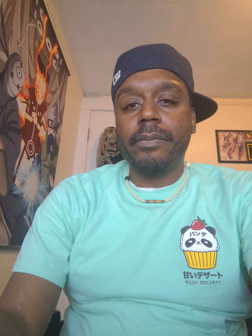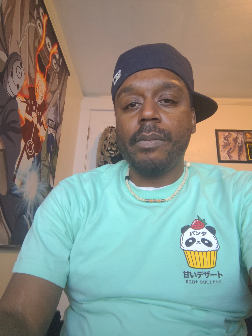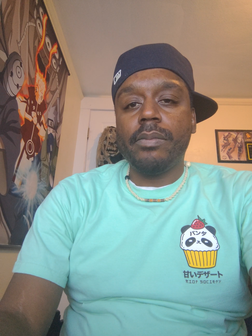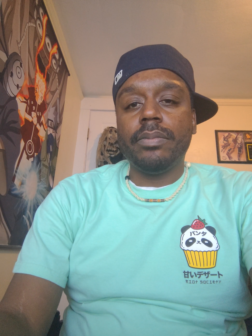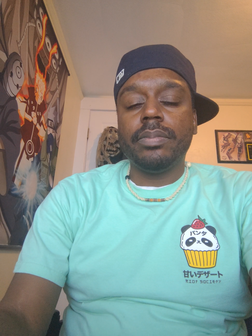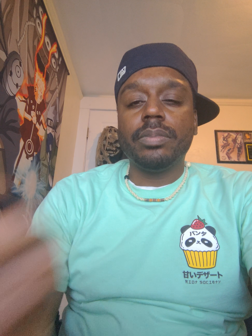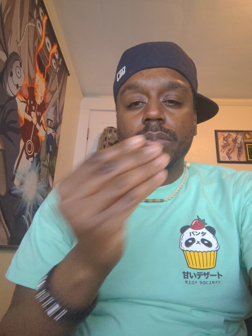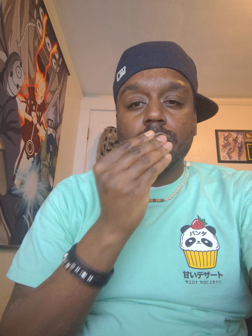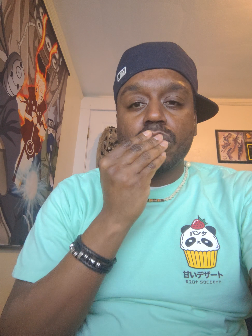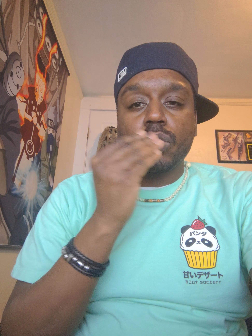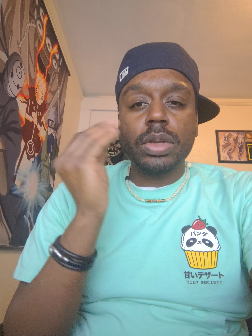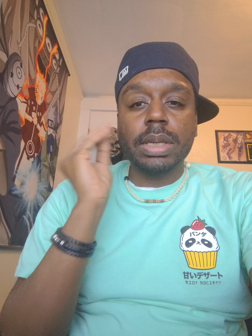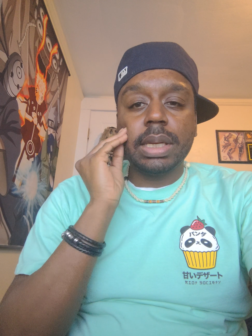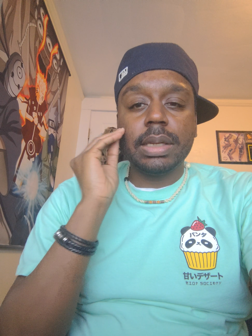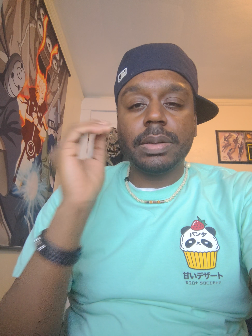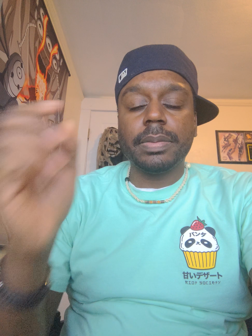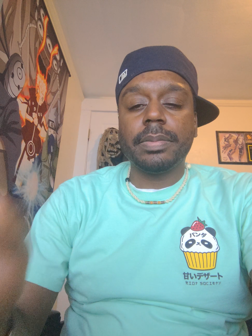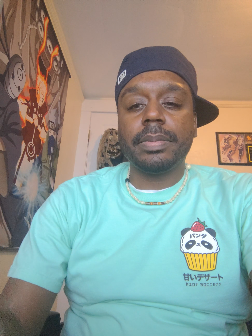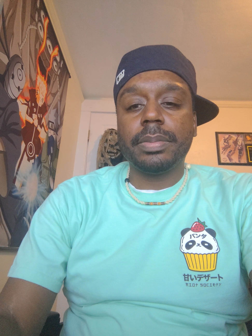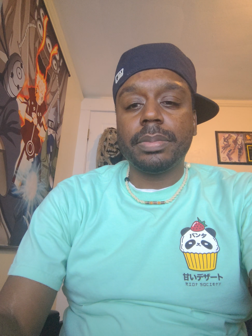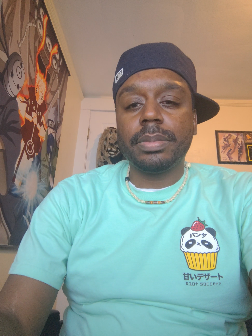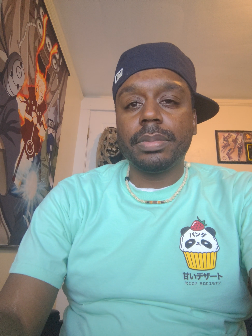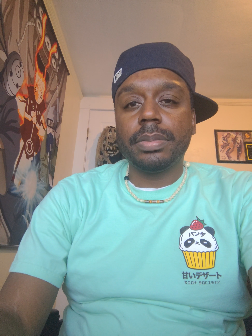kiss